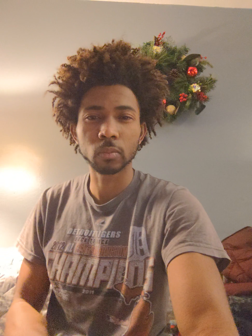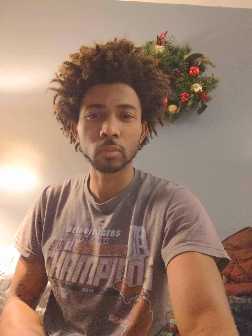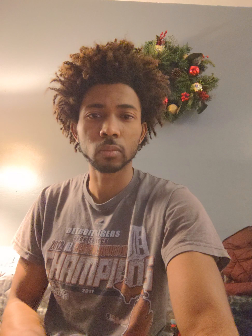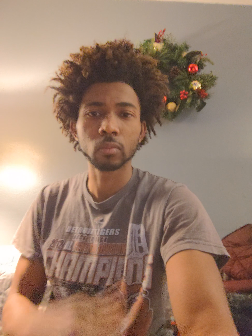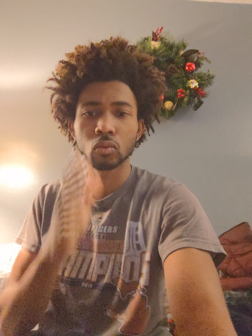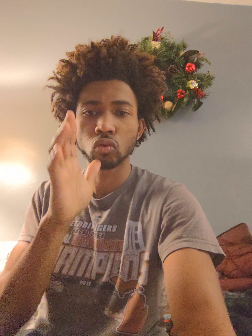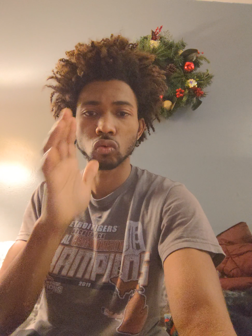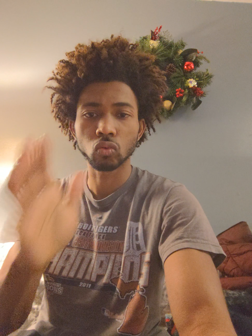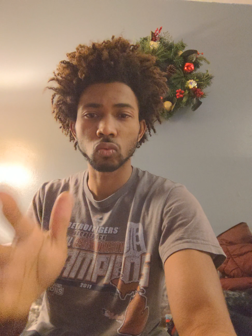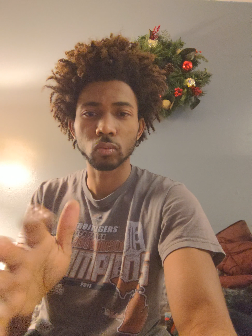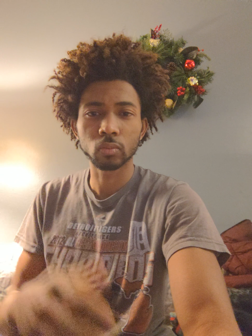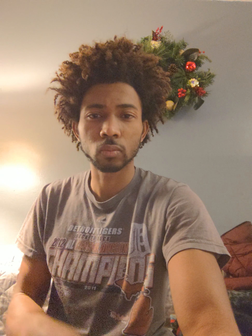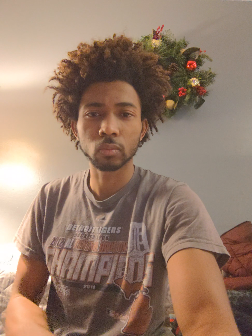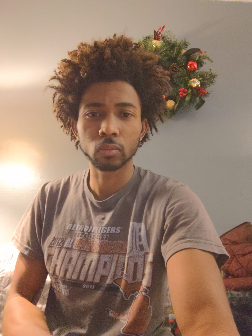grandma